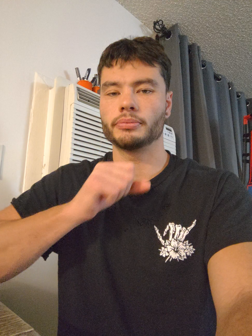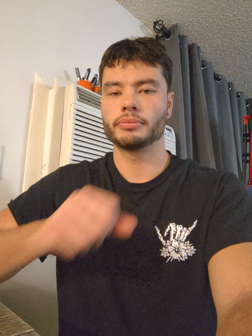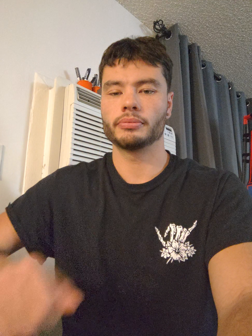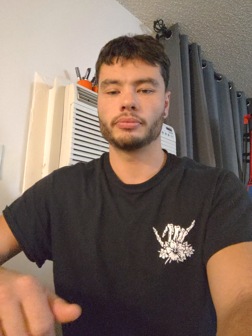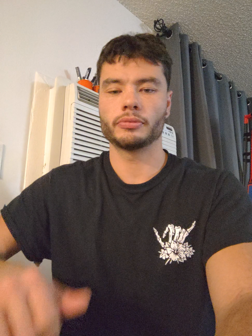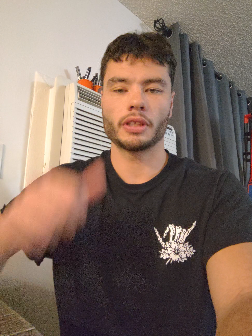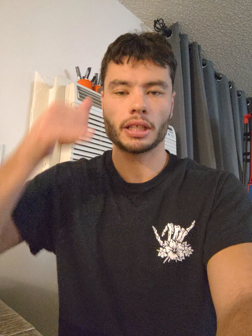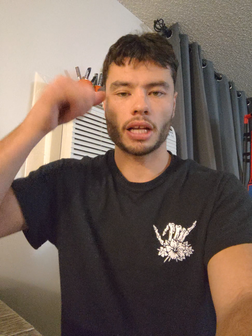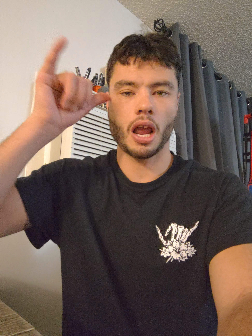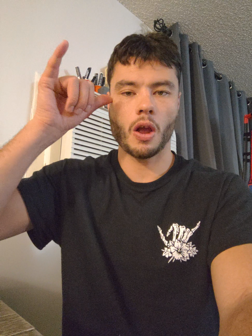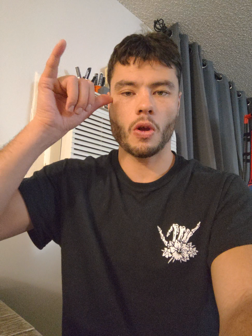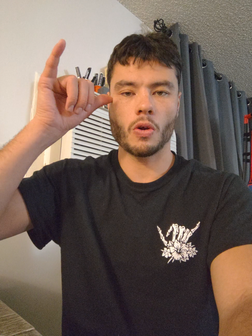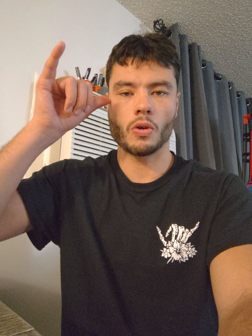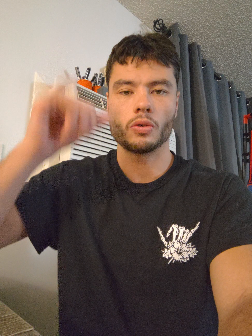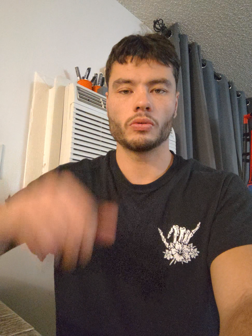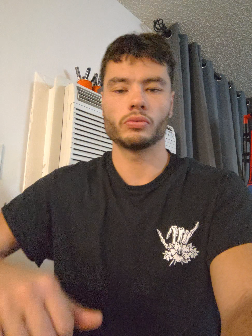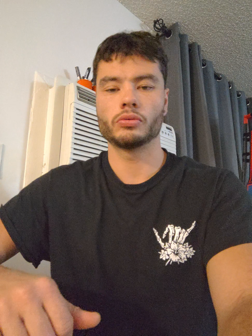cow